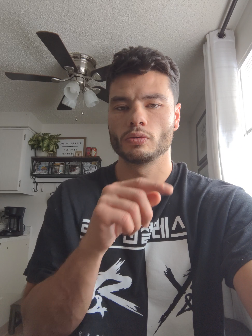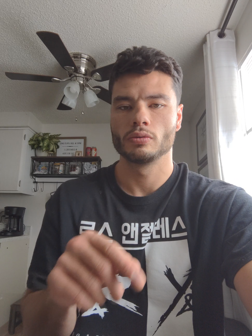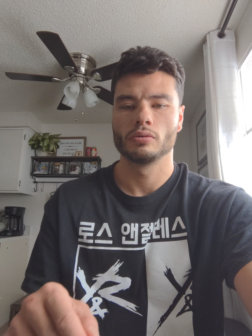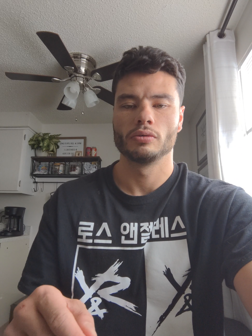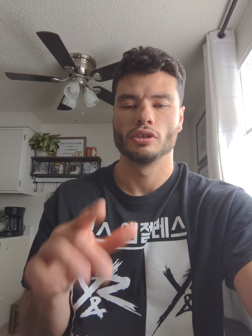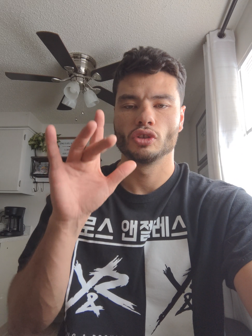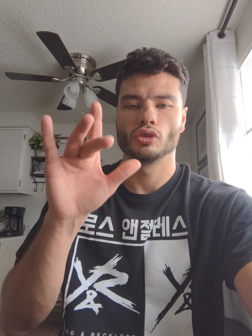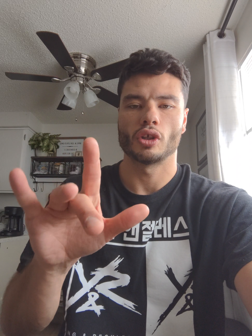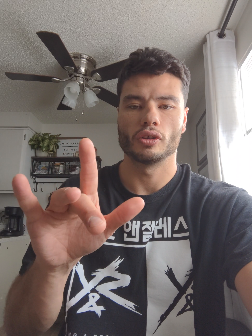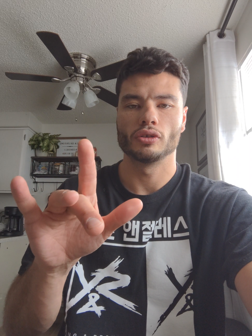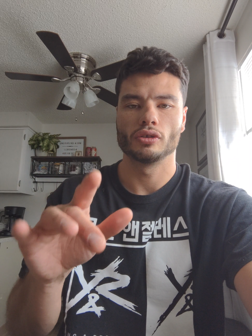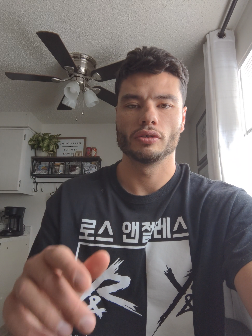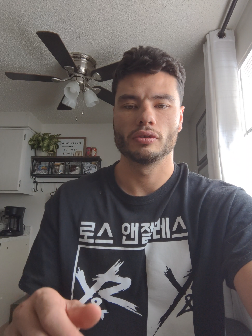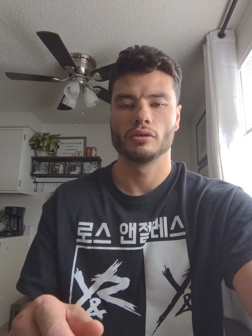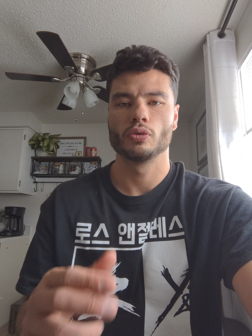touch